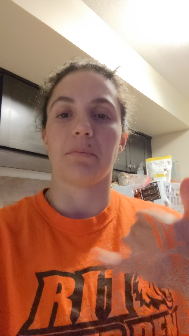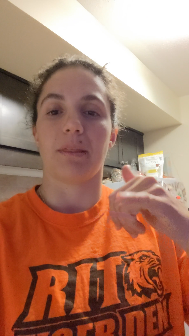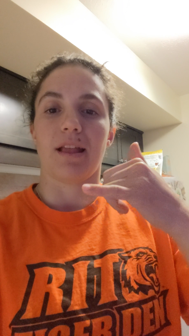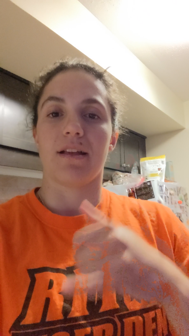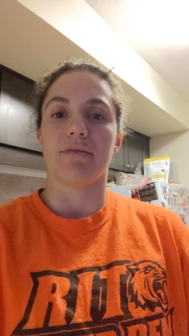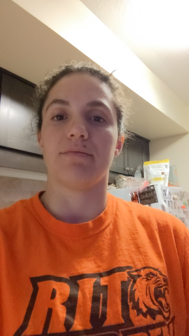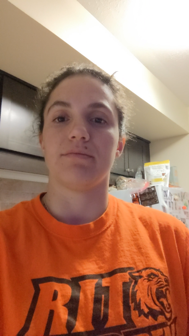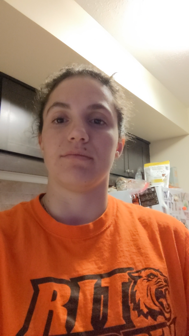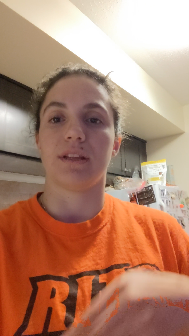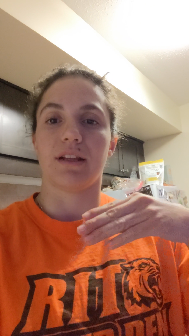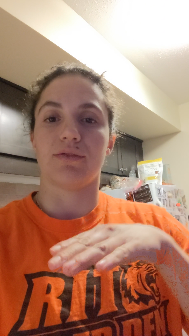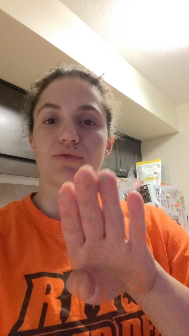enter